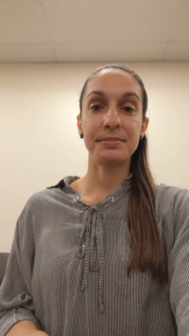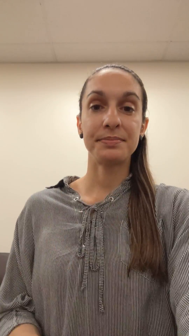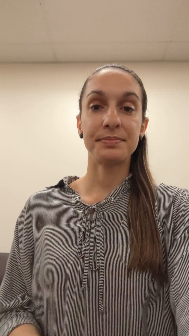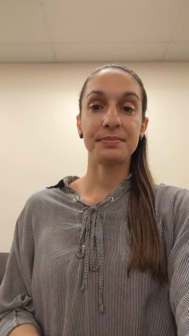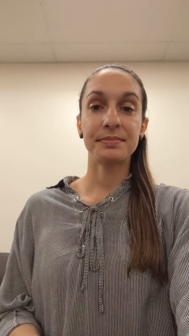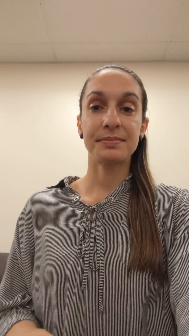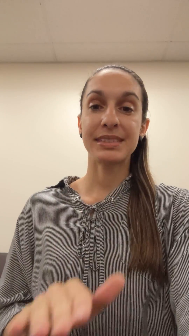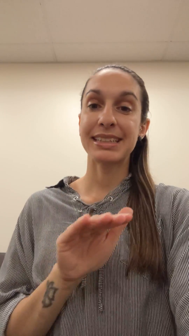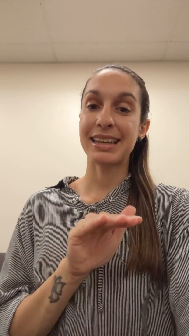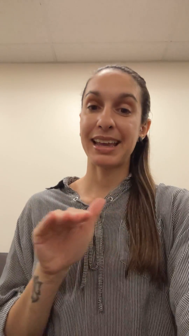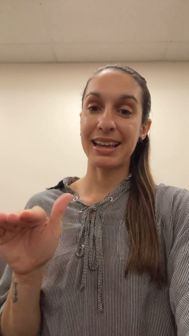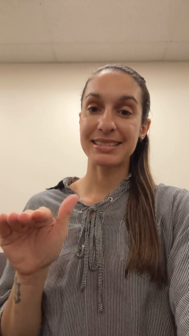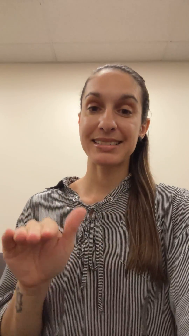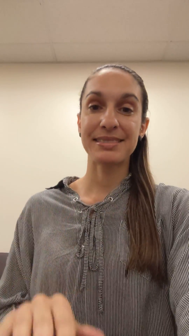nice